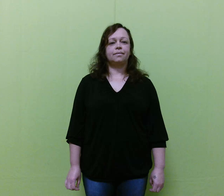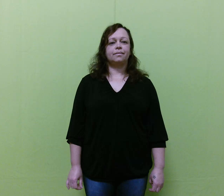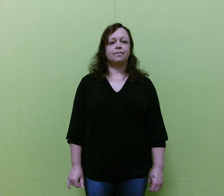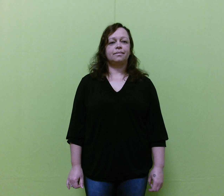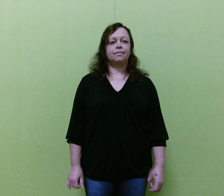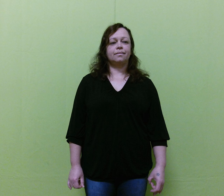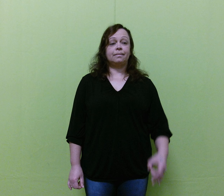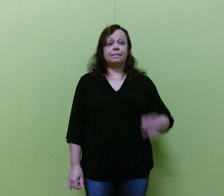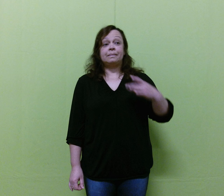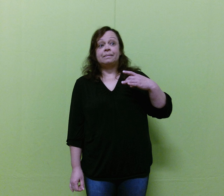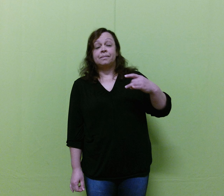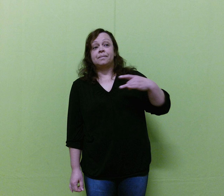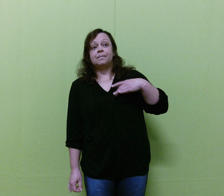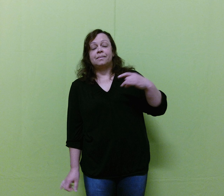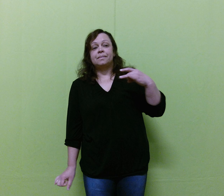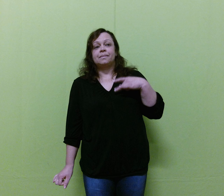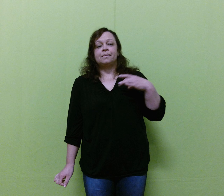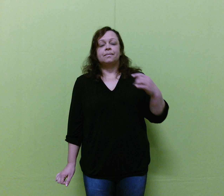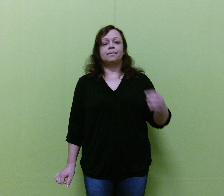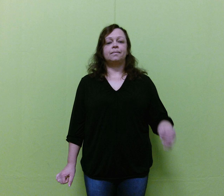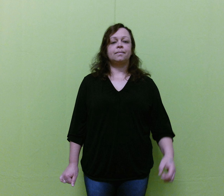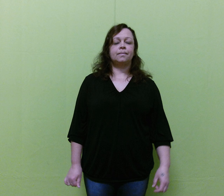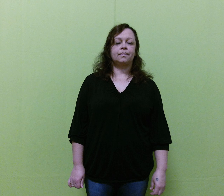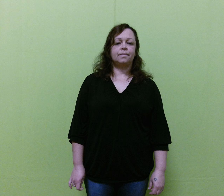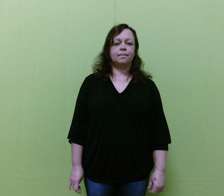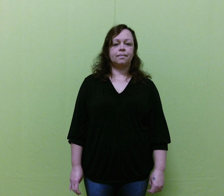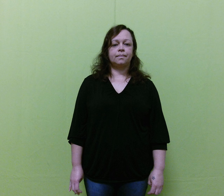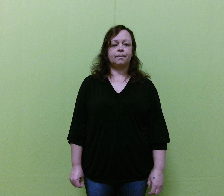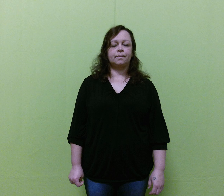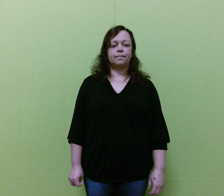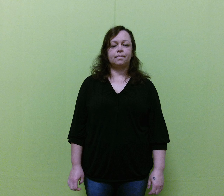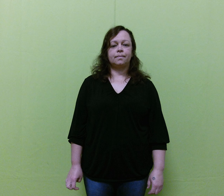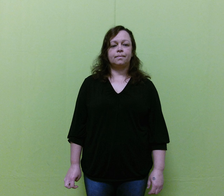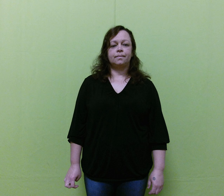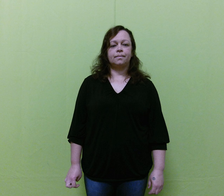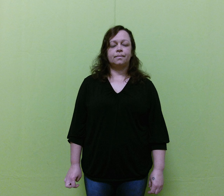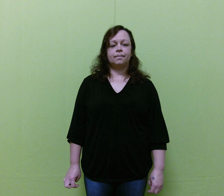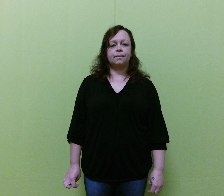medo